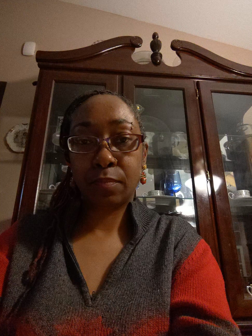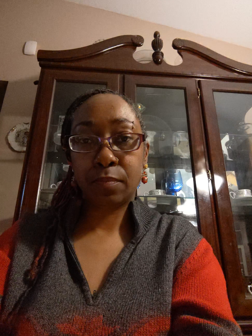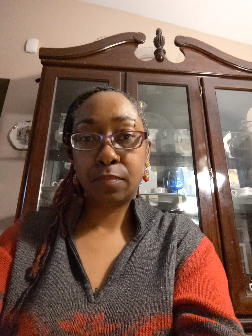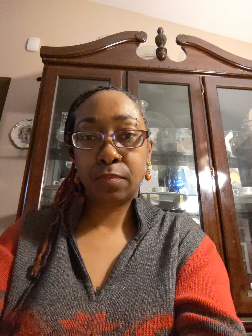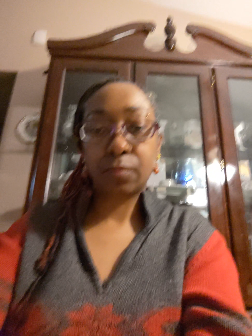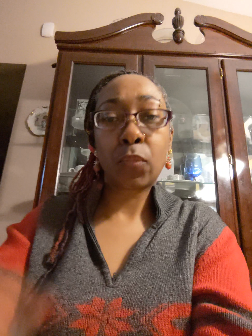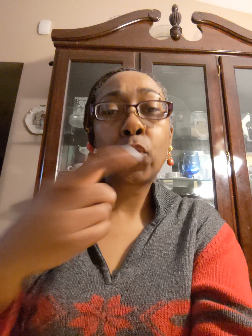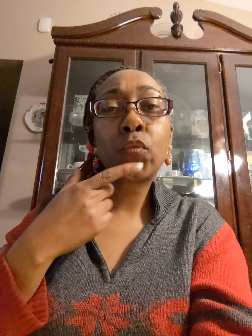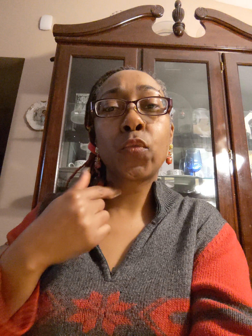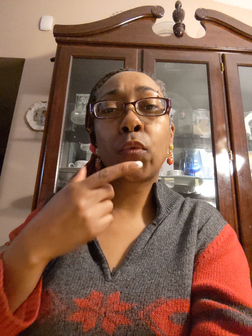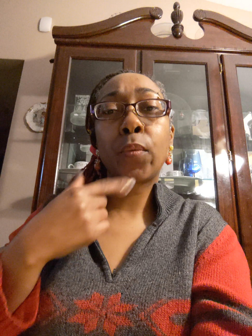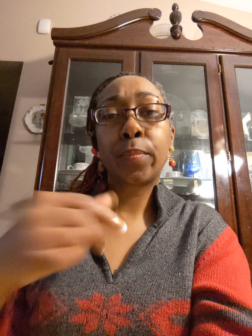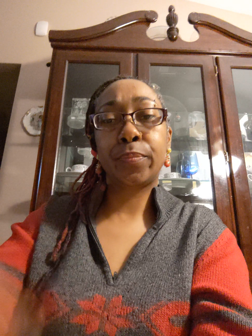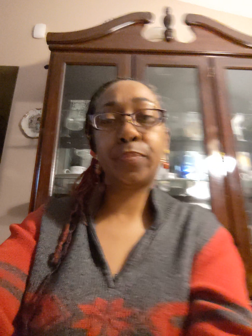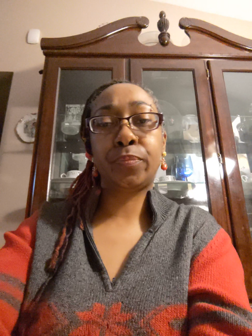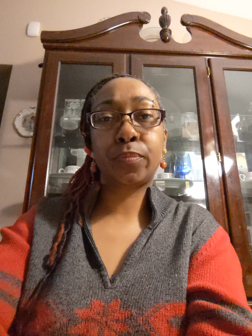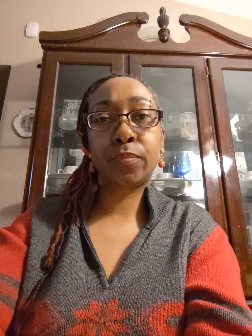red